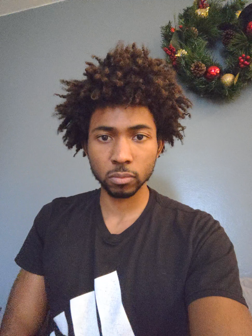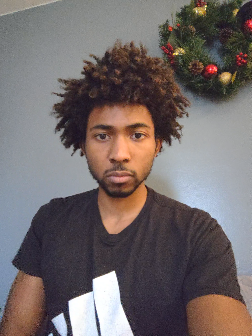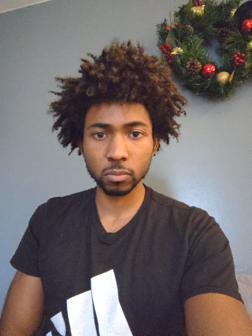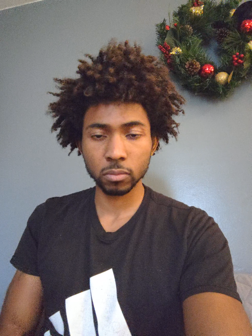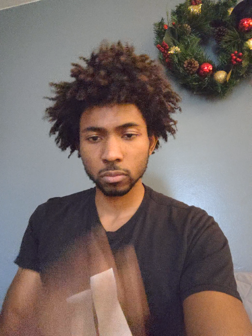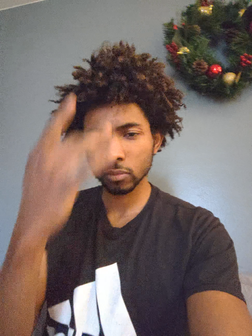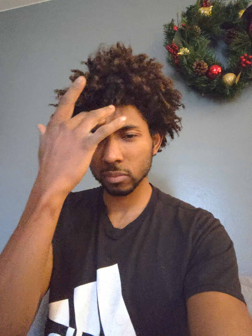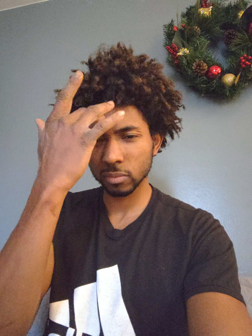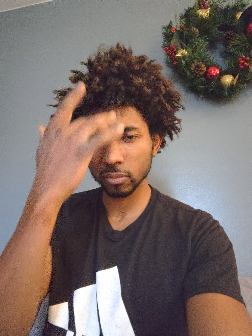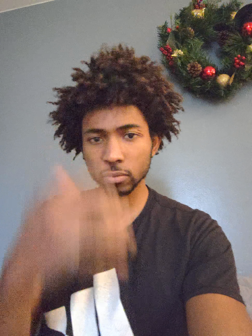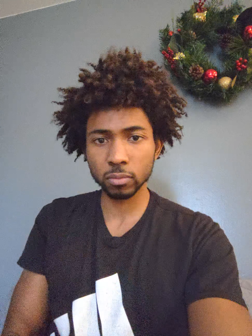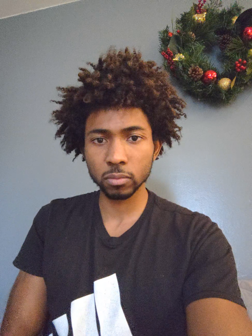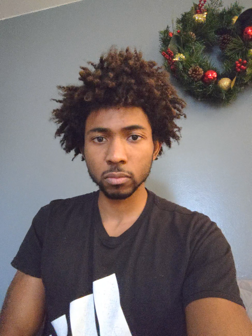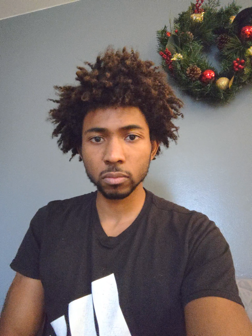sick